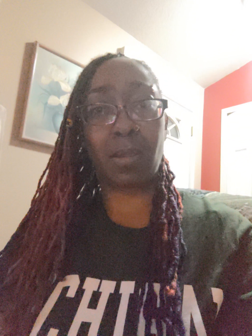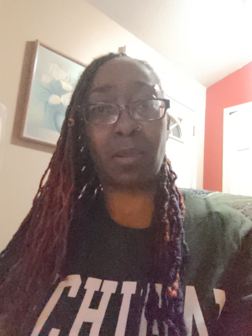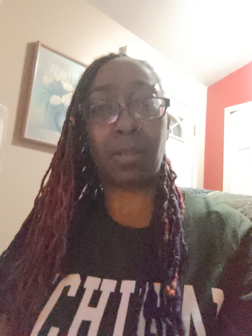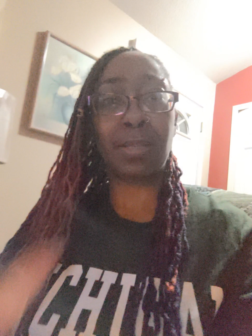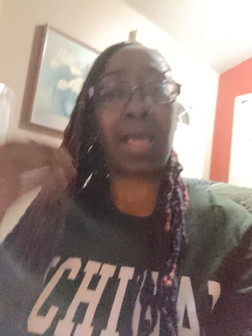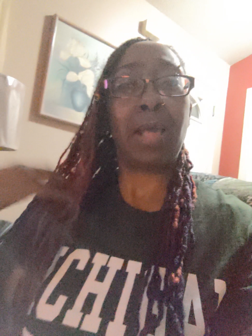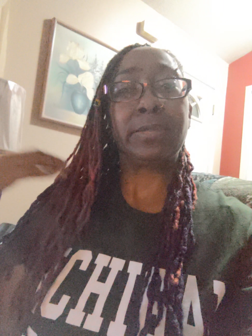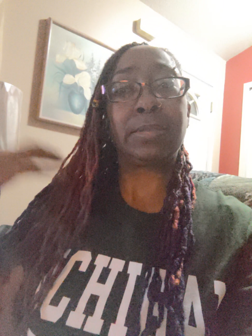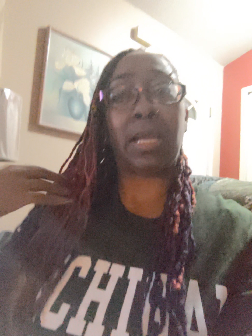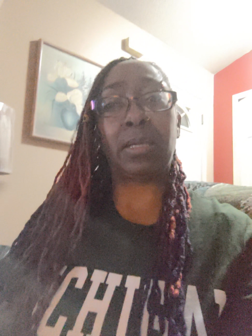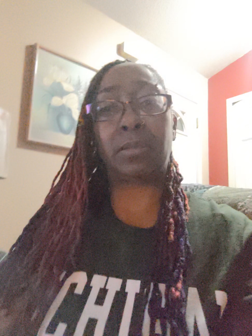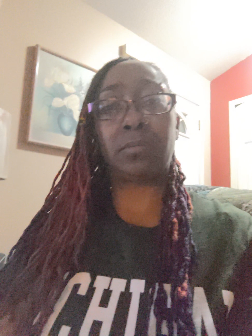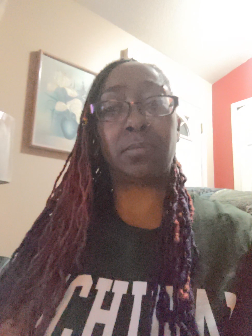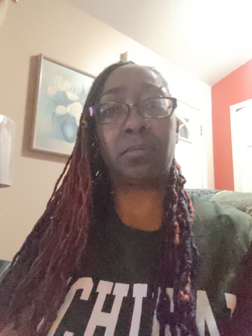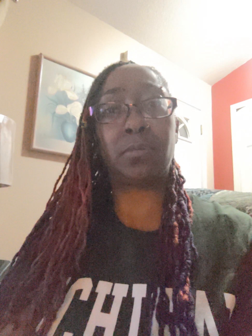outside